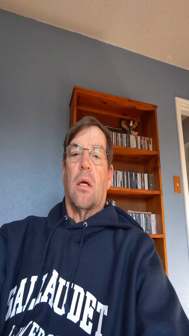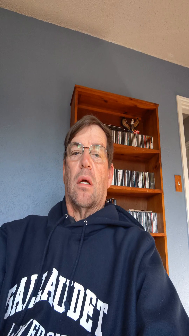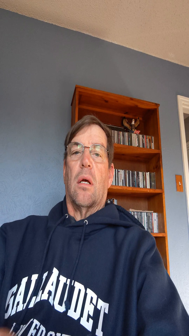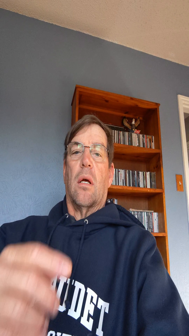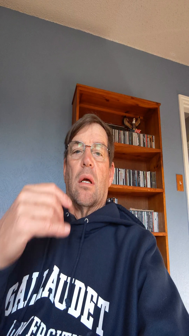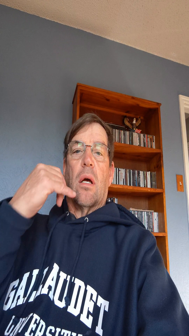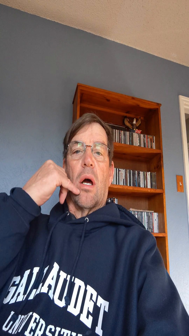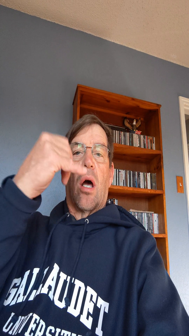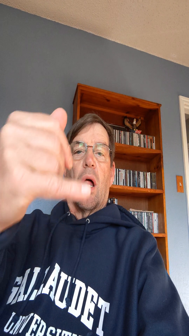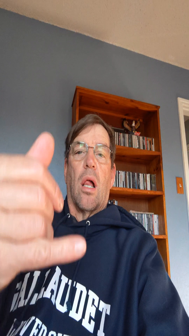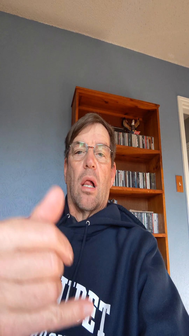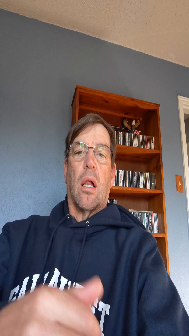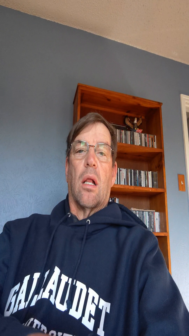call on the phone